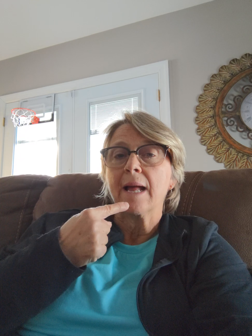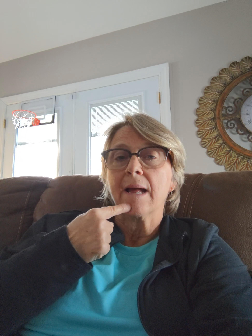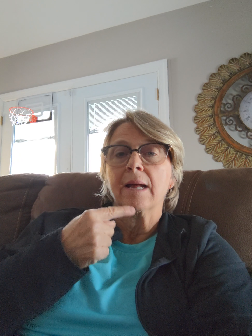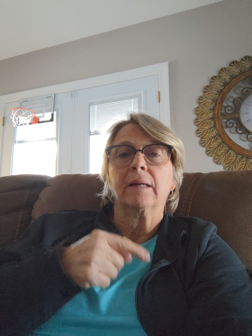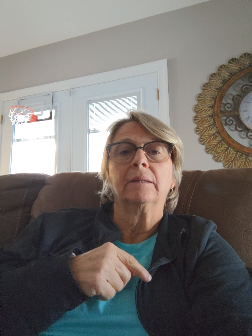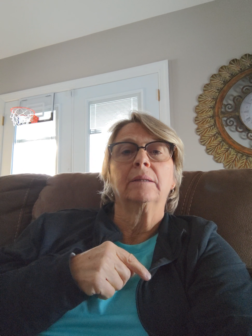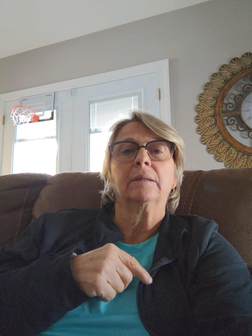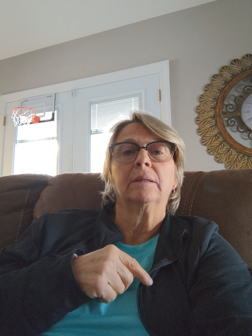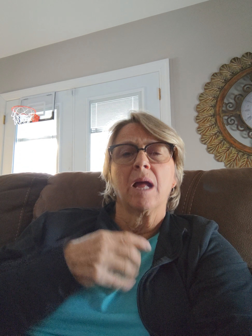say